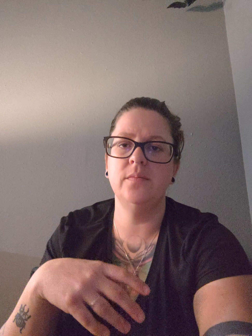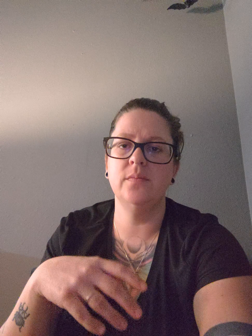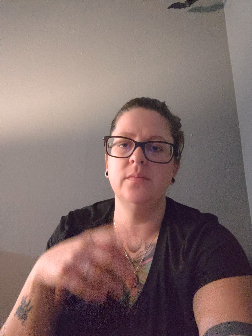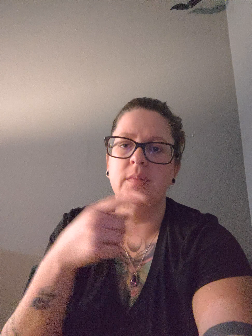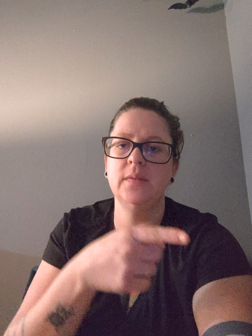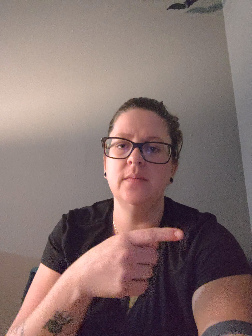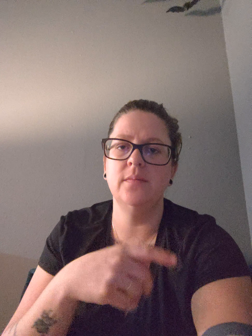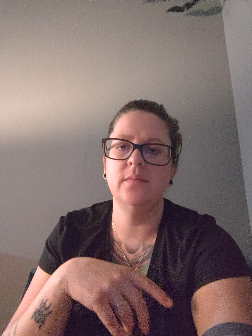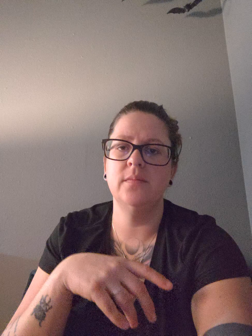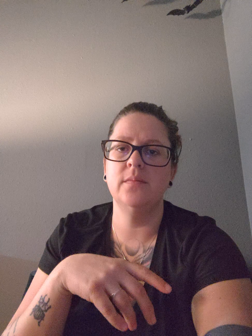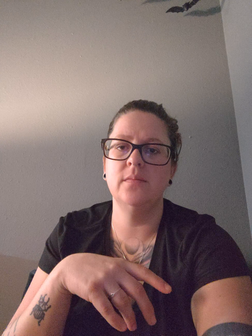he/she/it